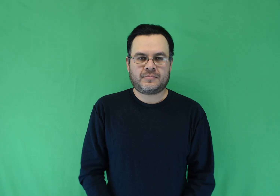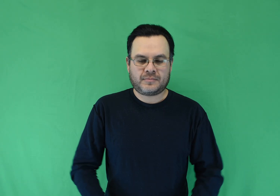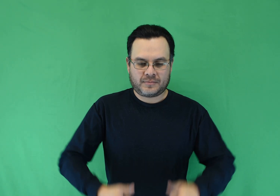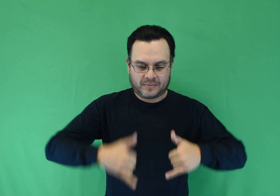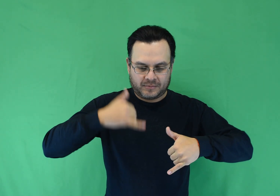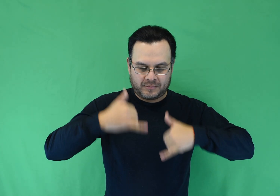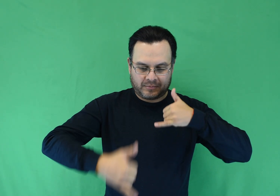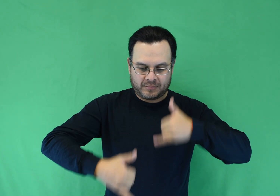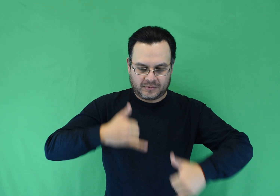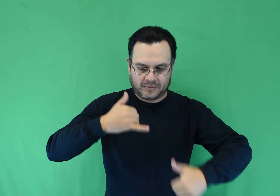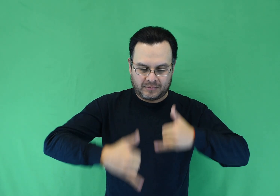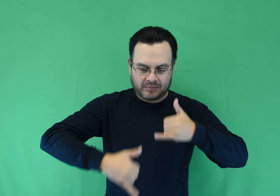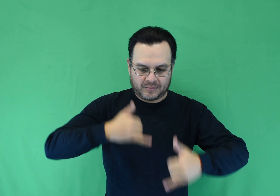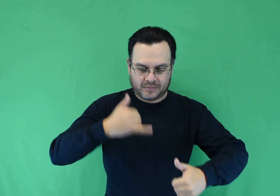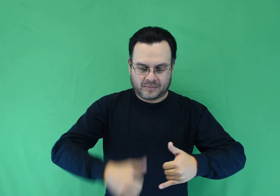químicos